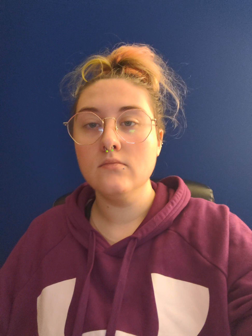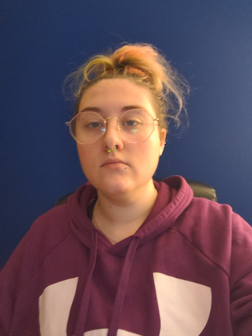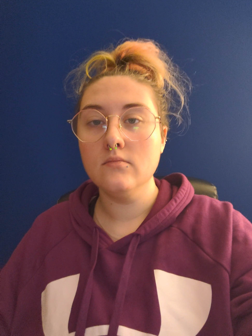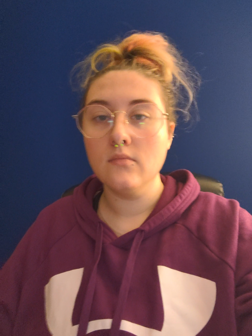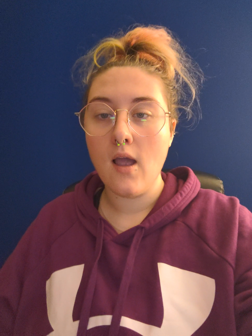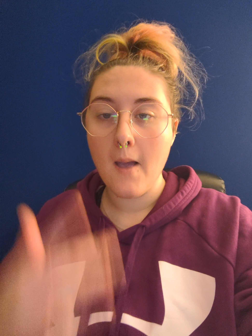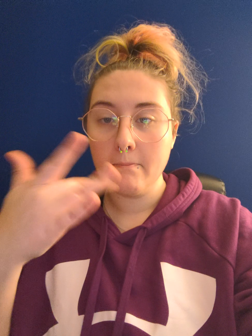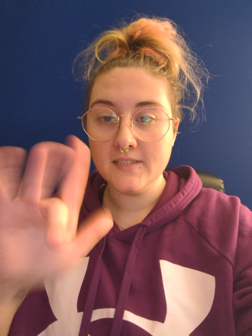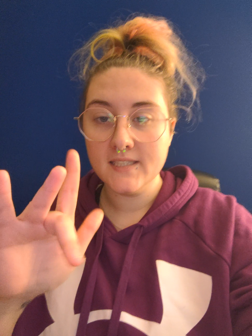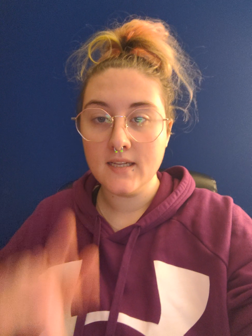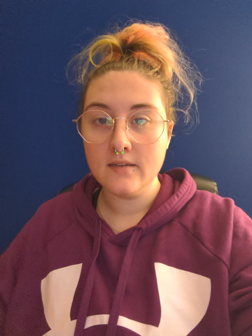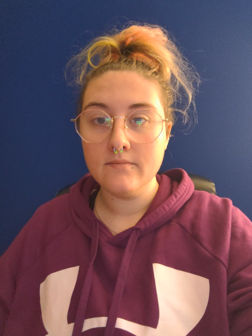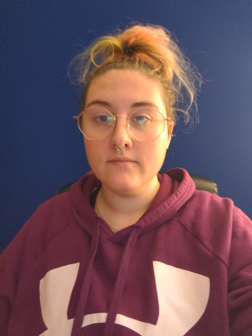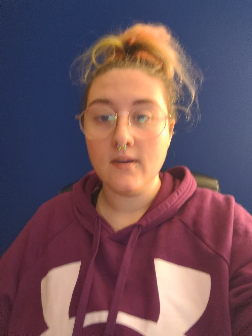empty